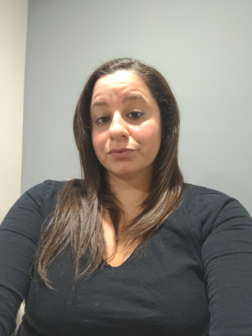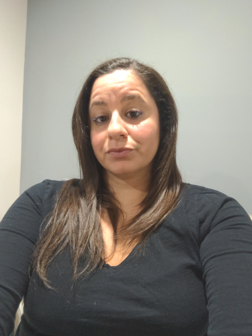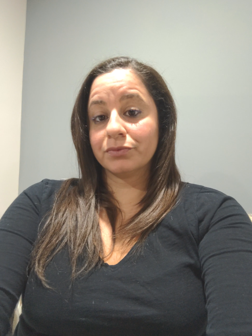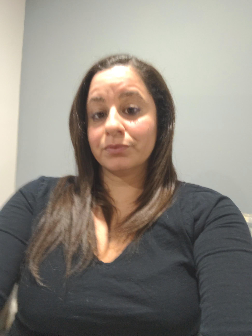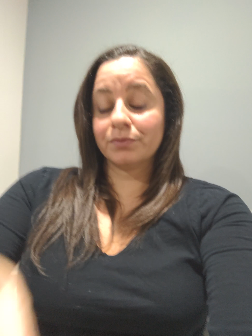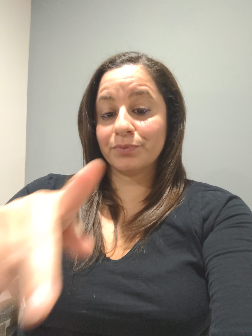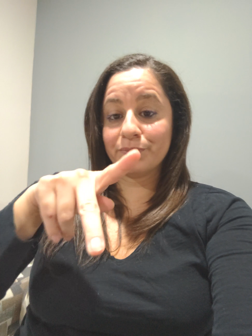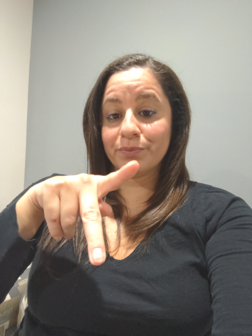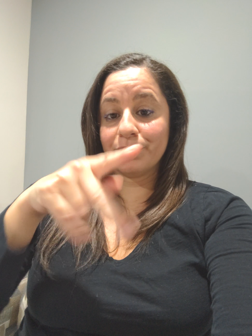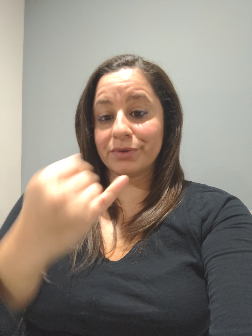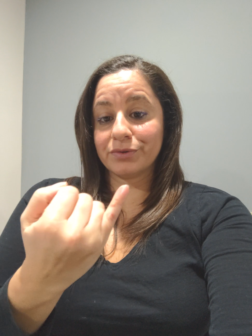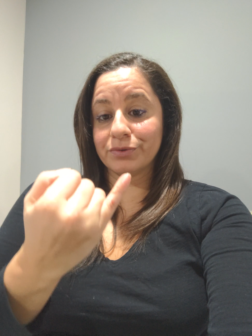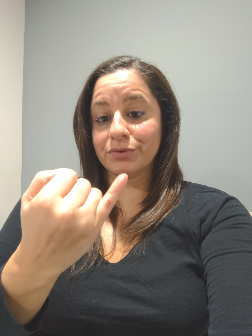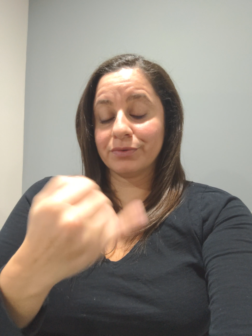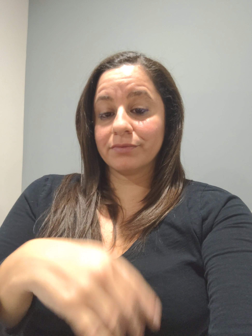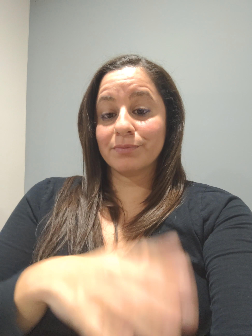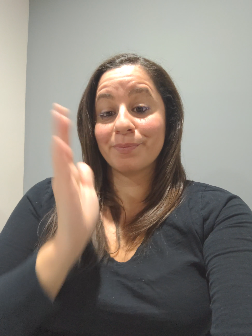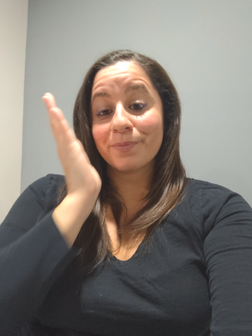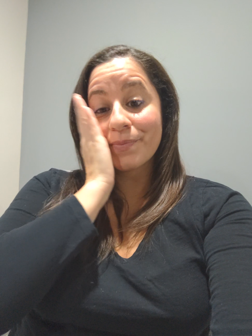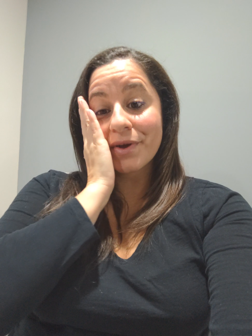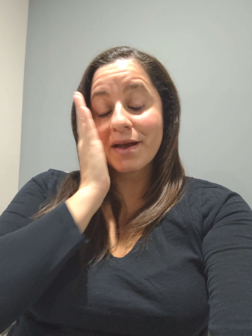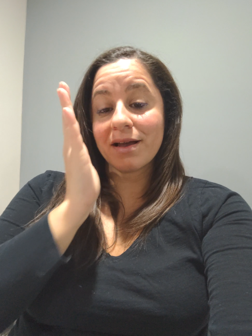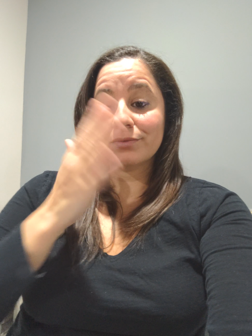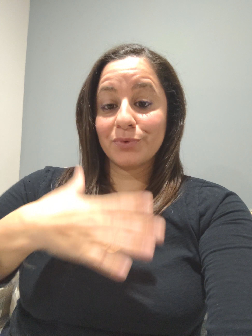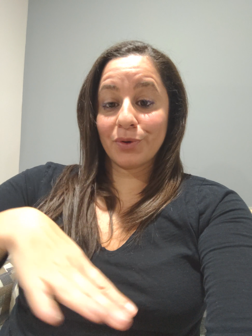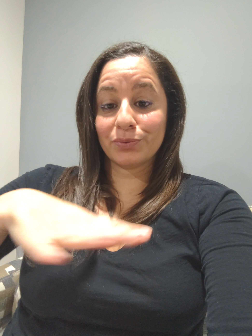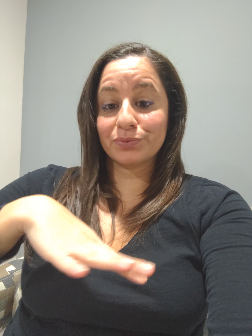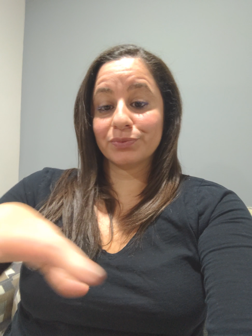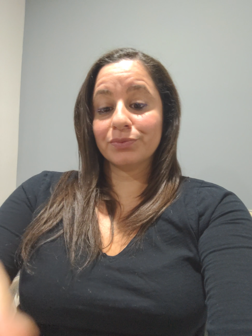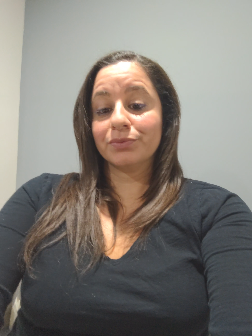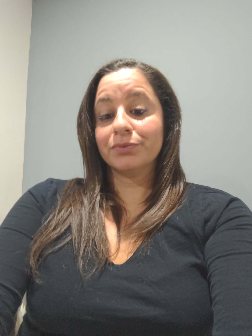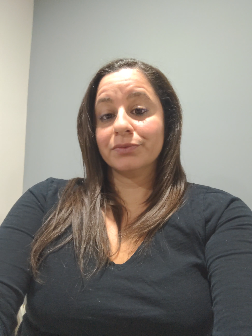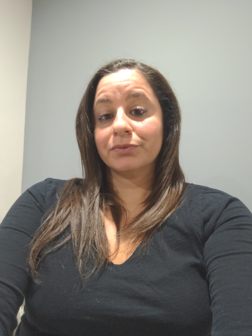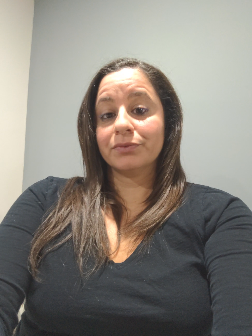pajamas